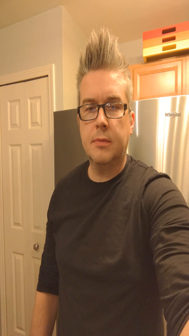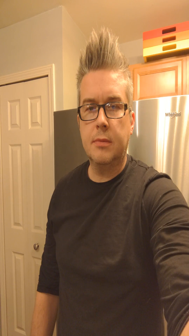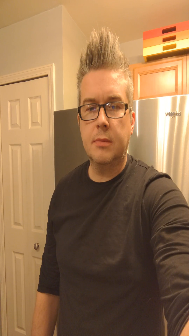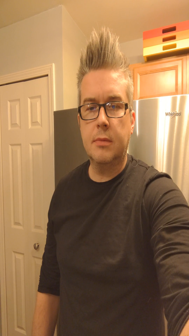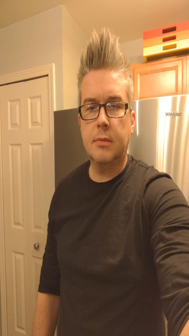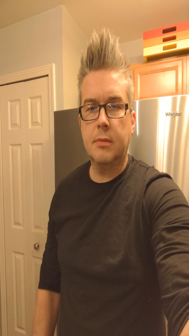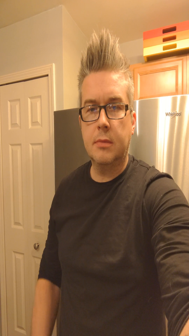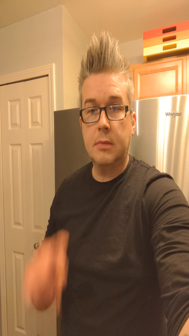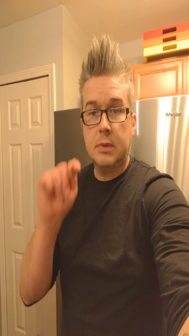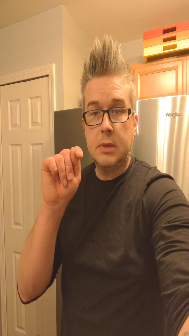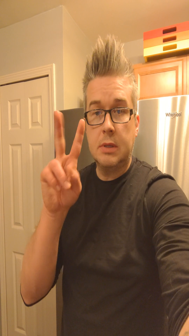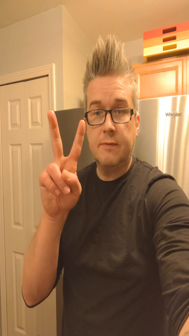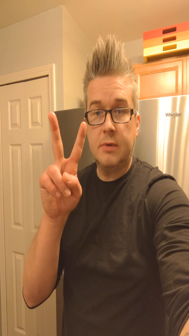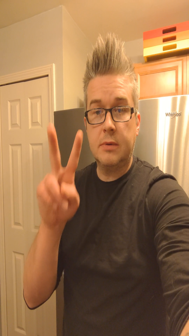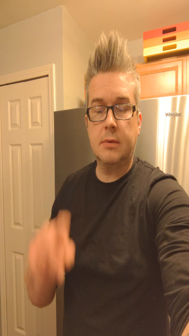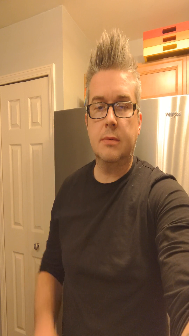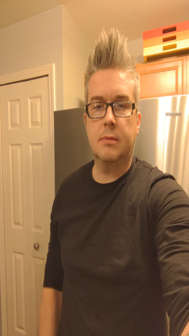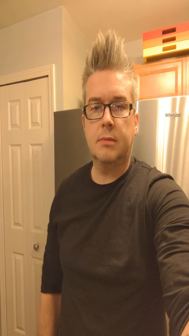TV